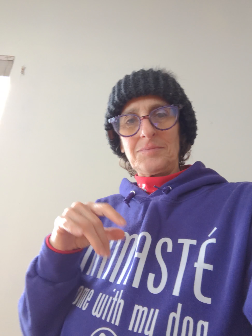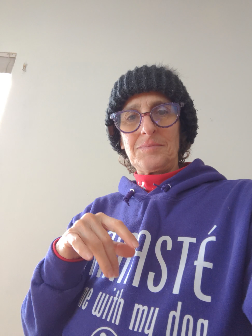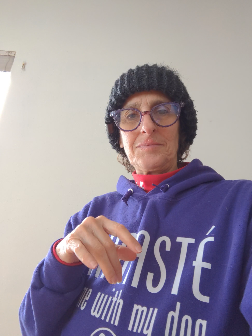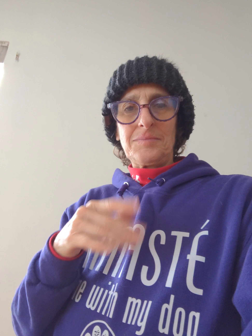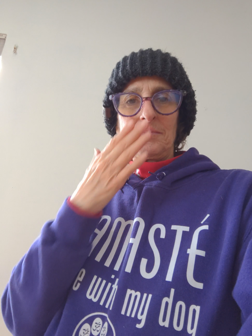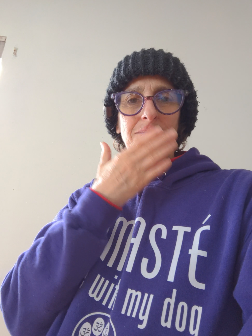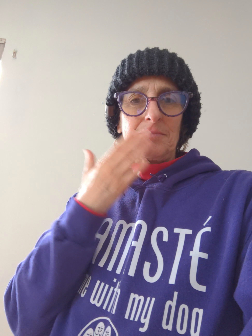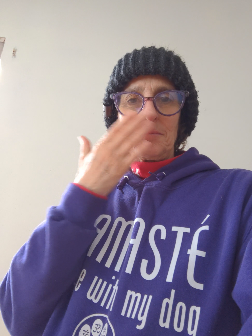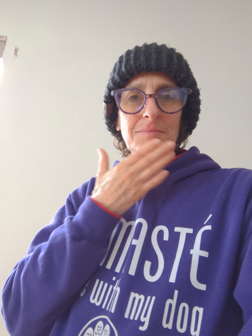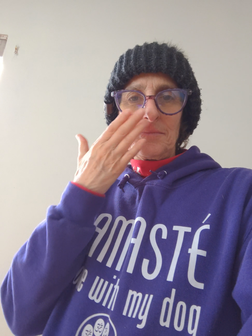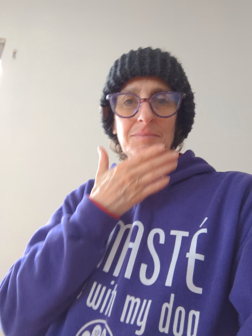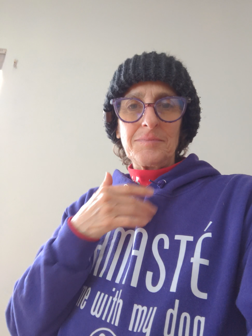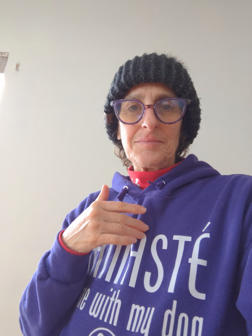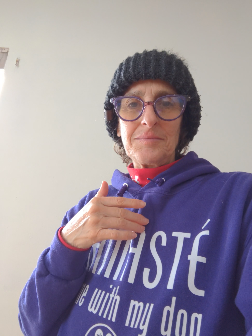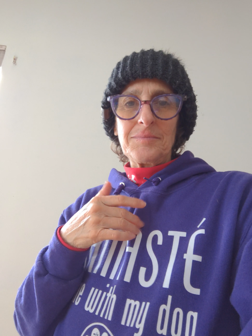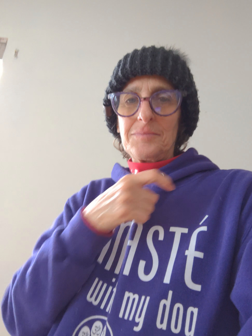napkin